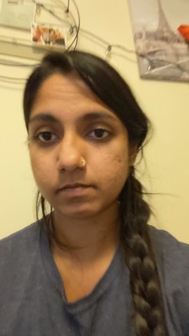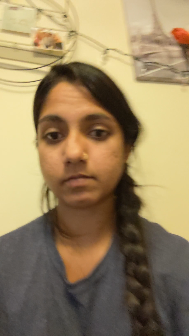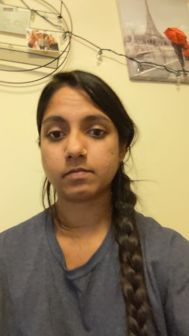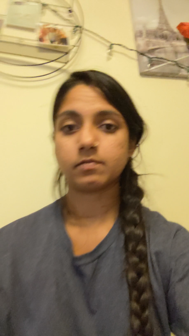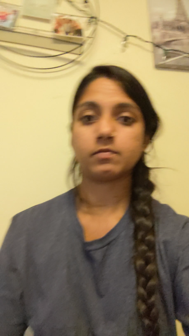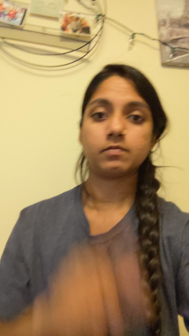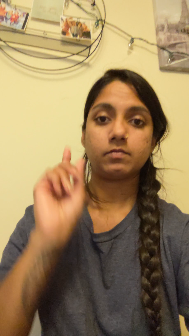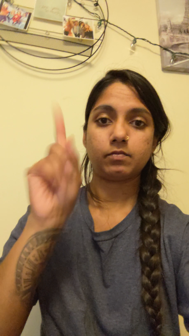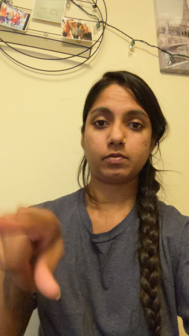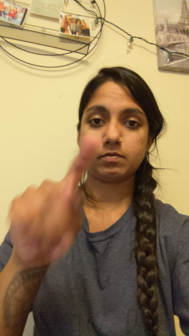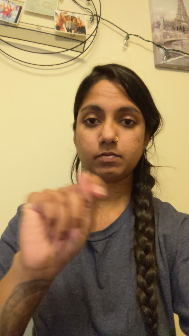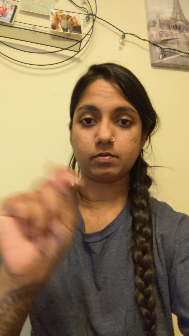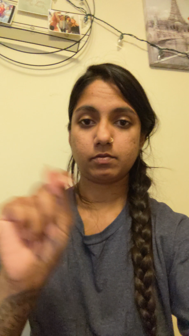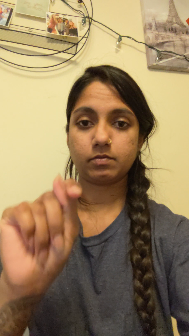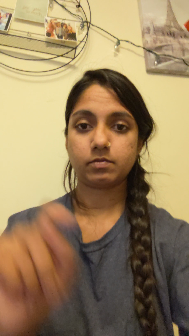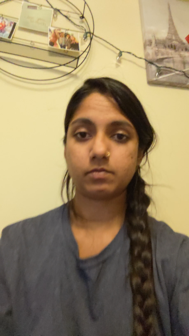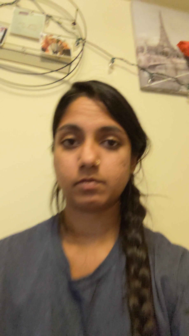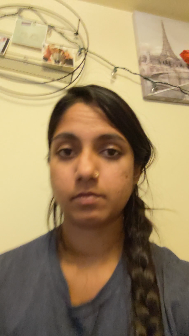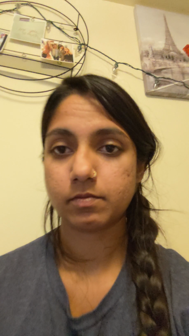go potty